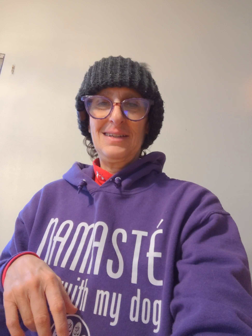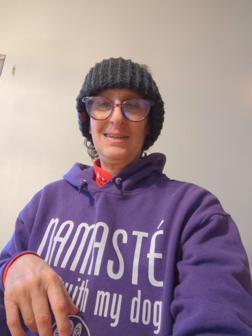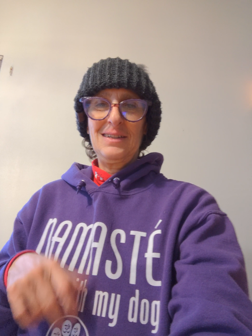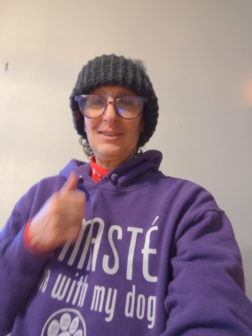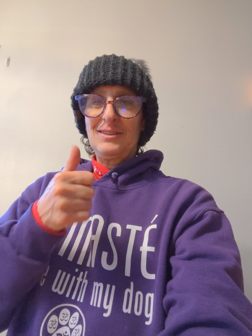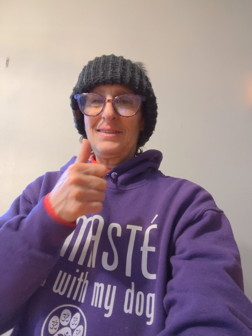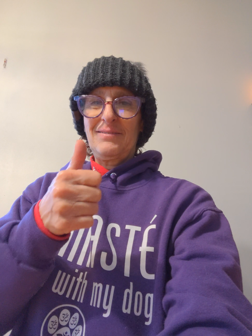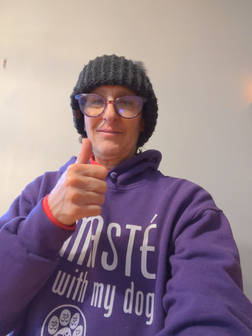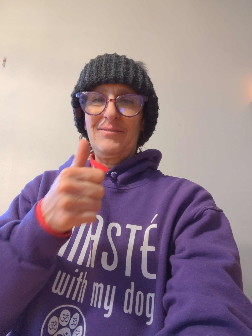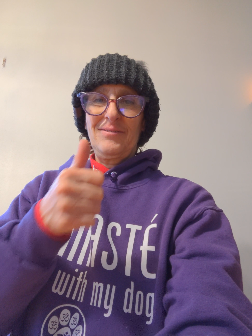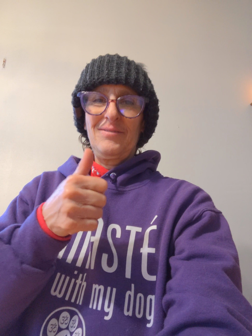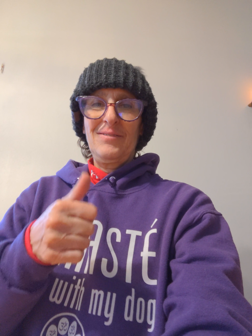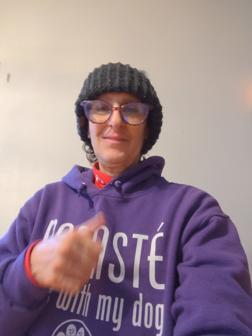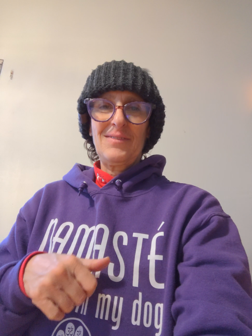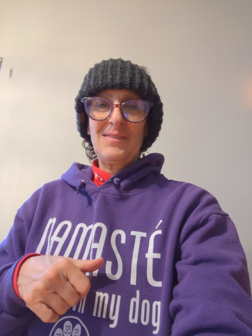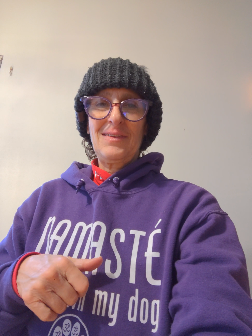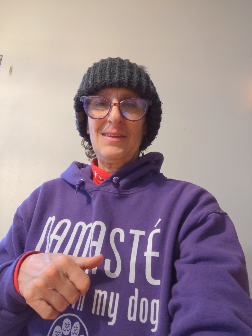yourself